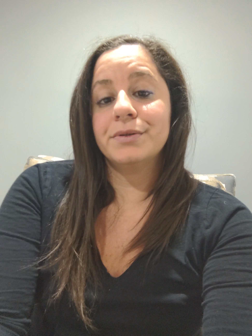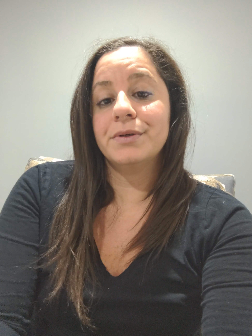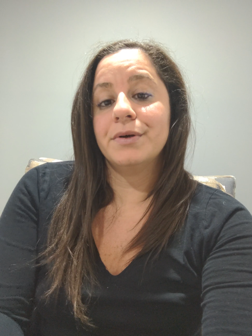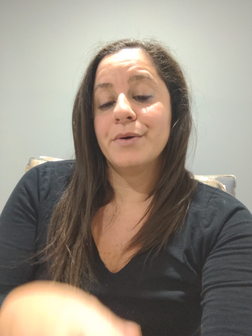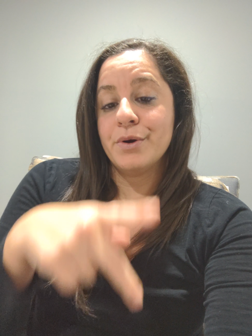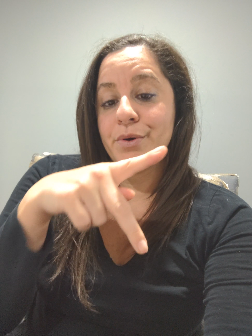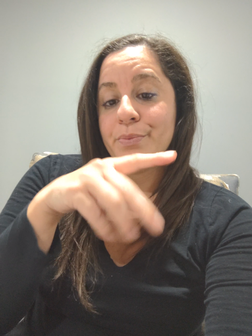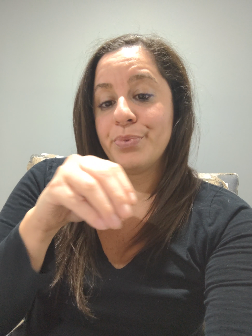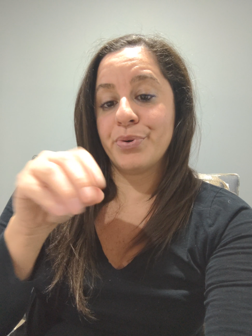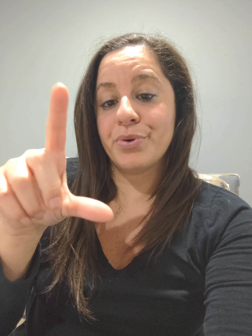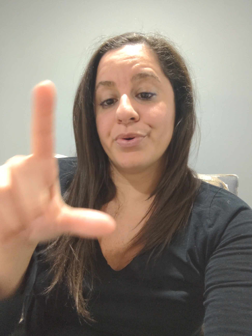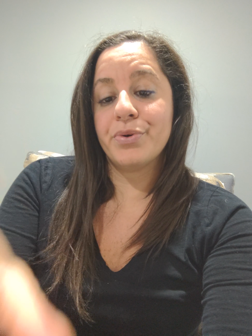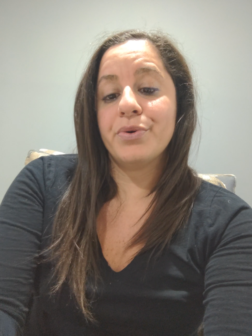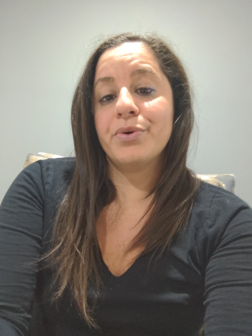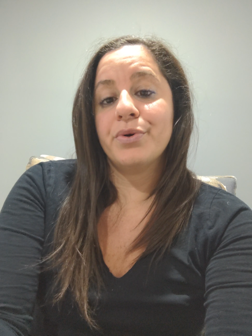pool